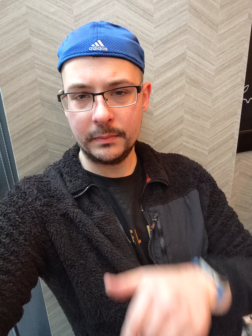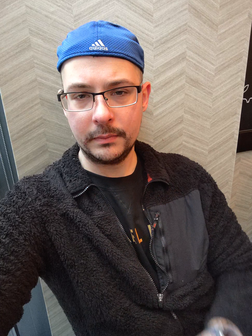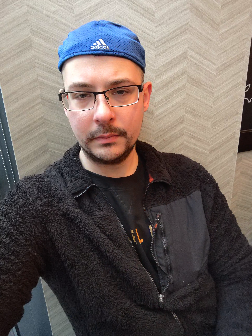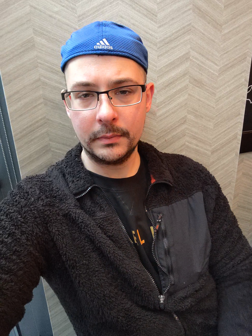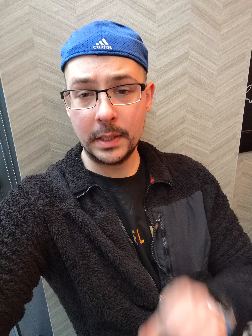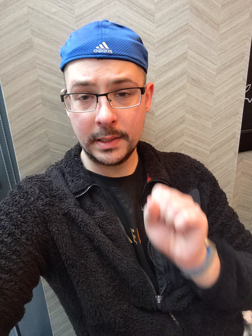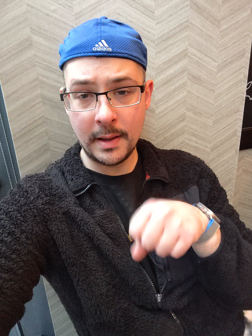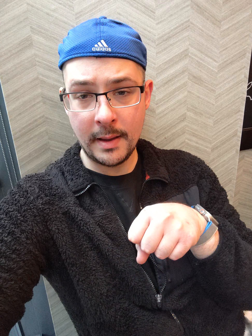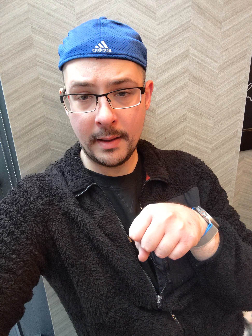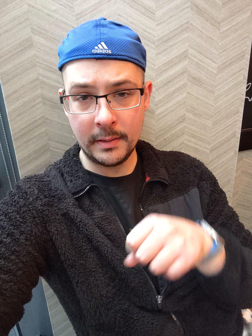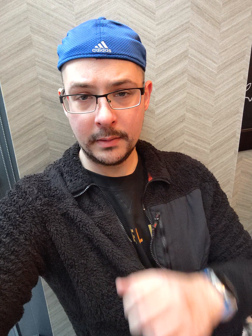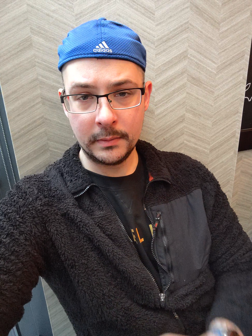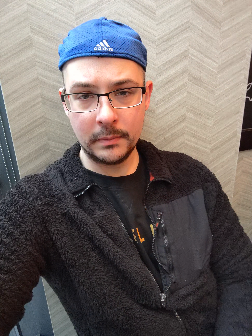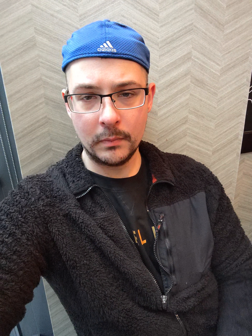can